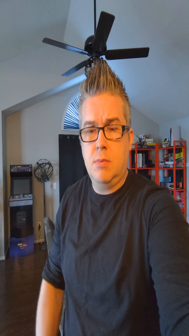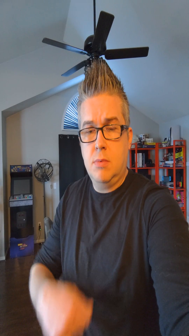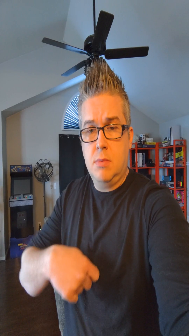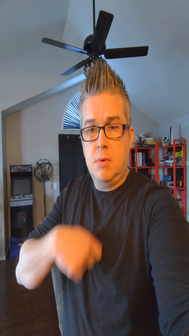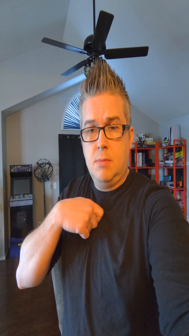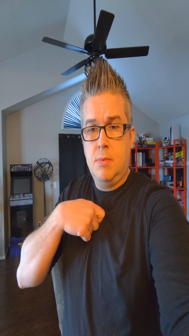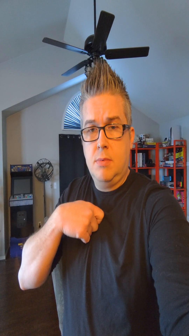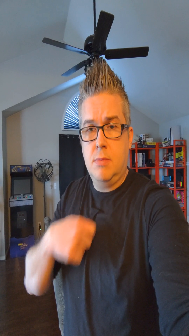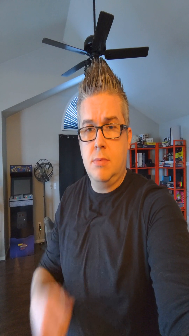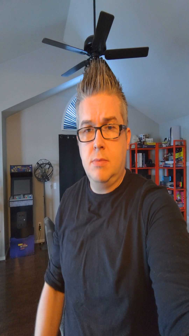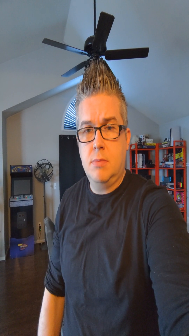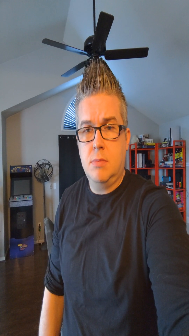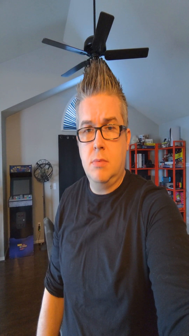zipper